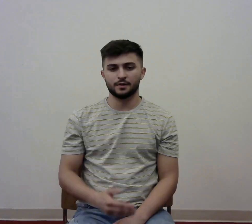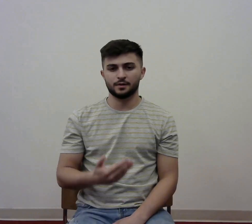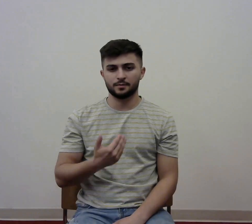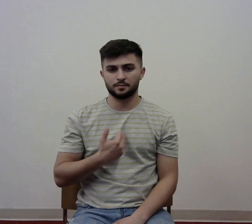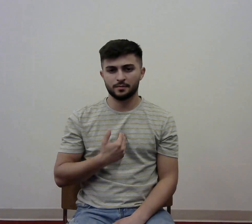mən